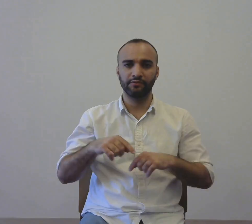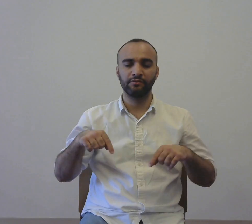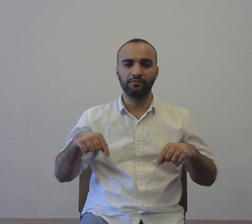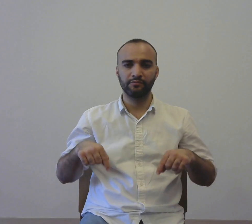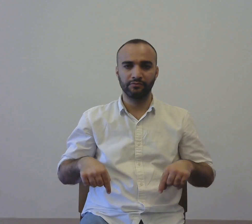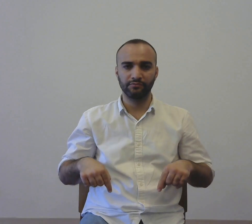bura